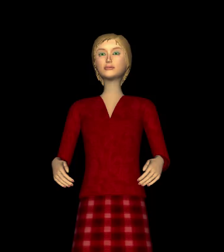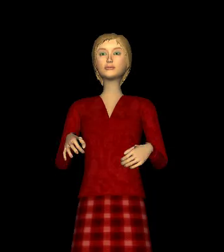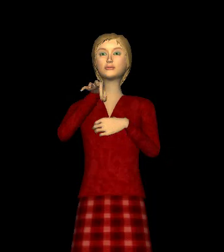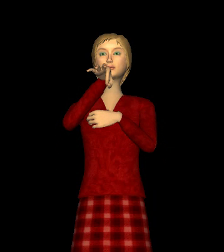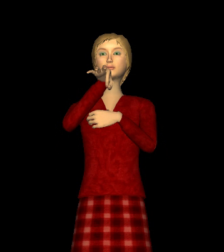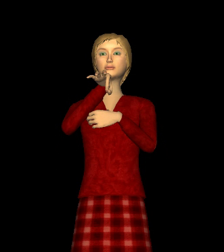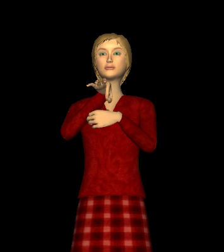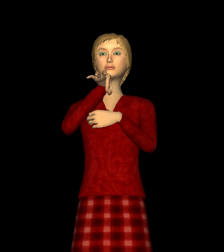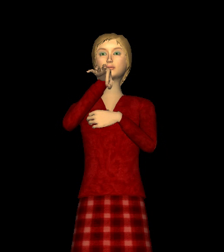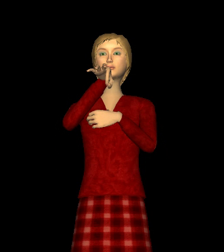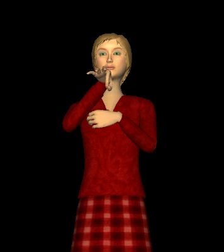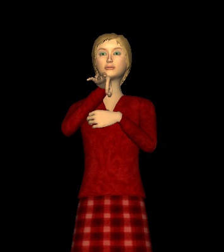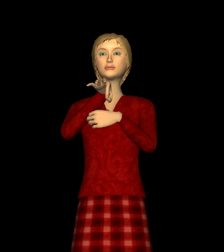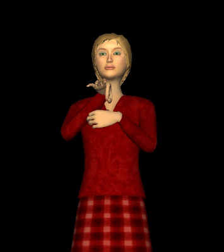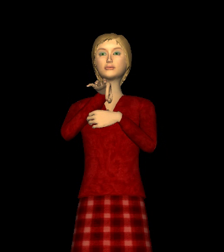شاي